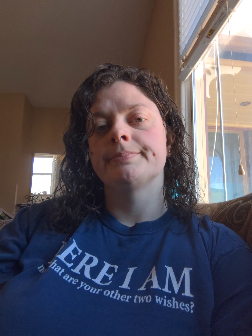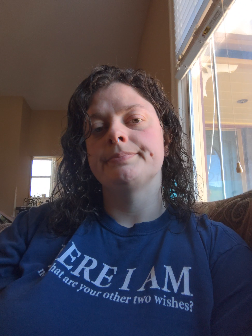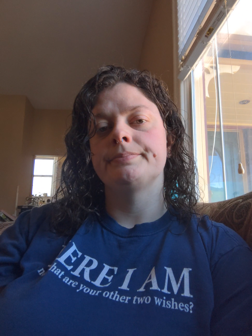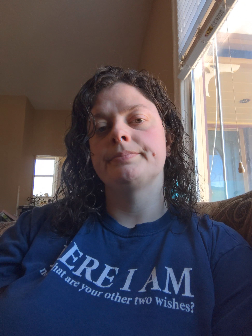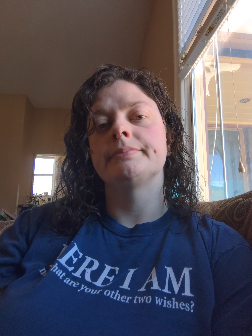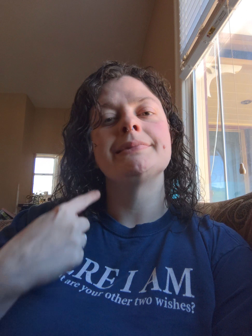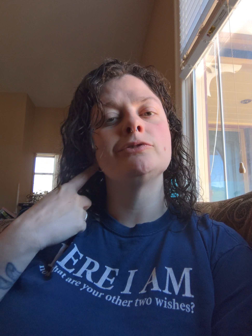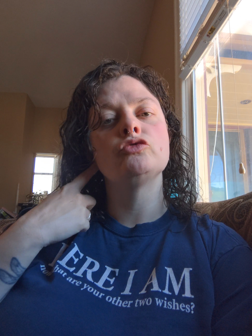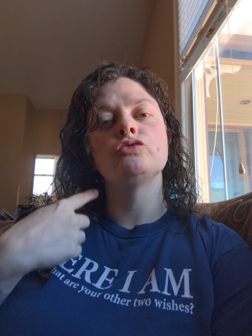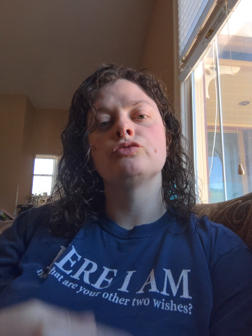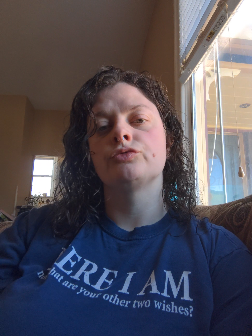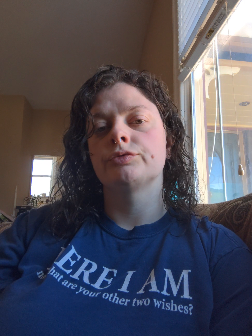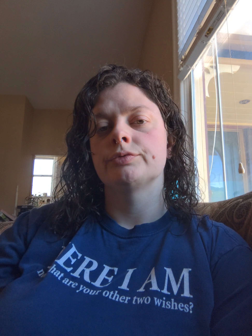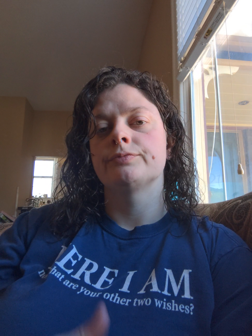ear